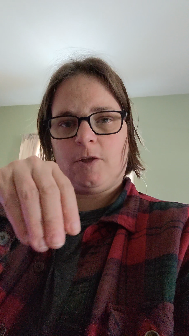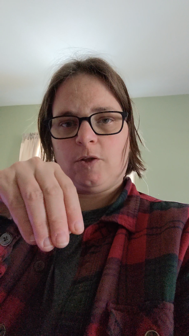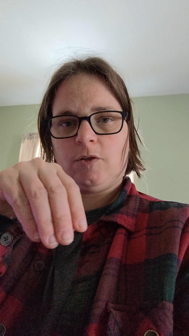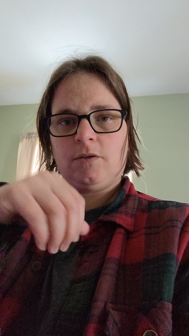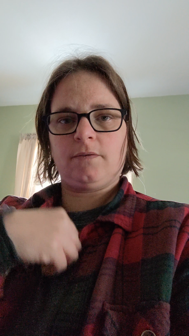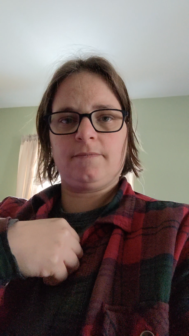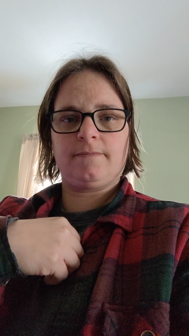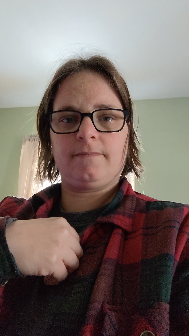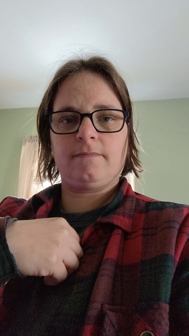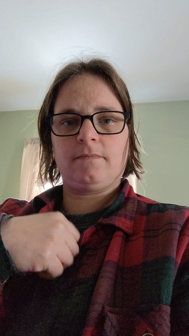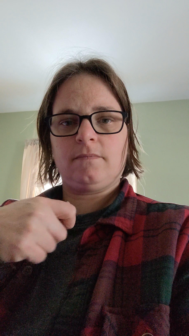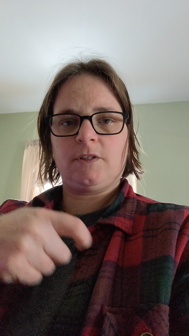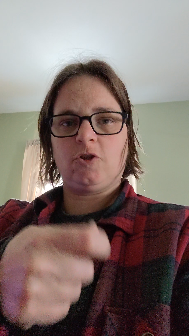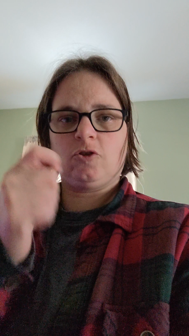shovel